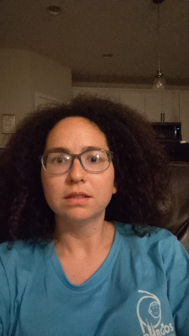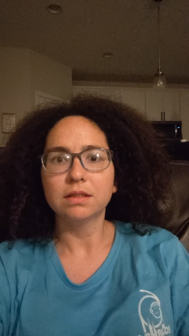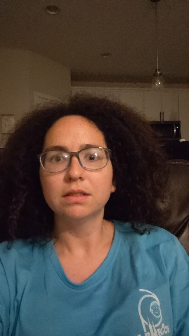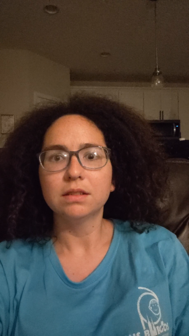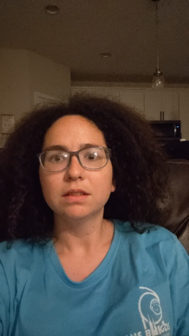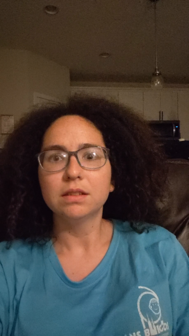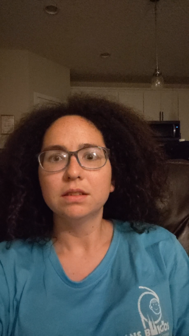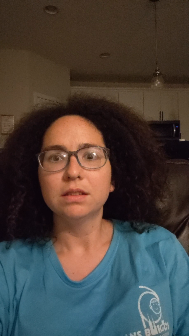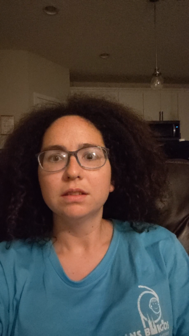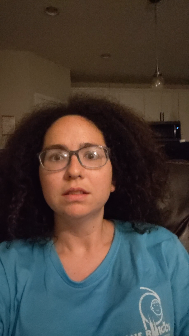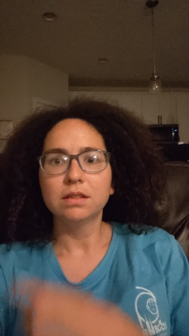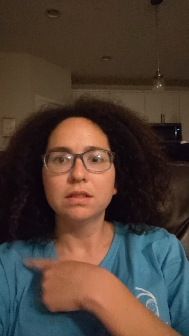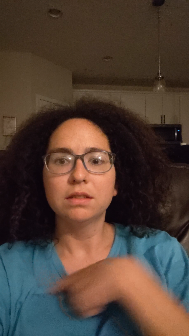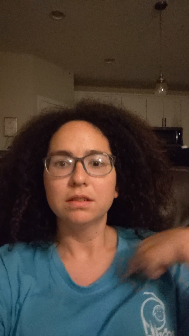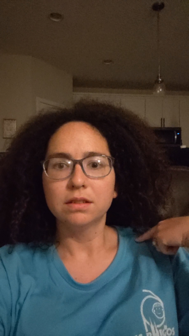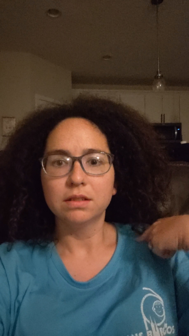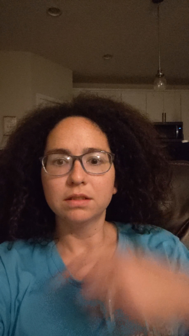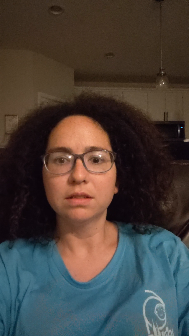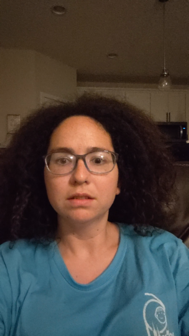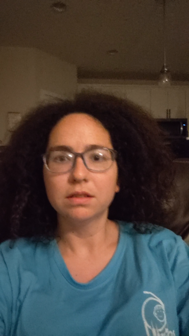necklace